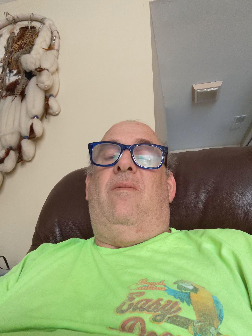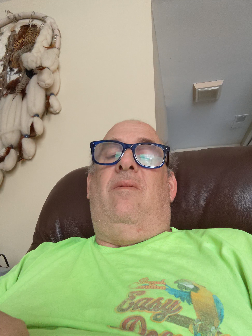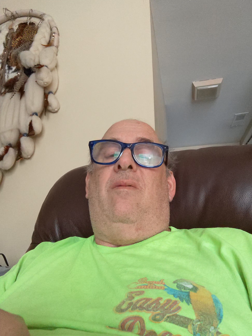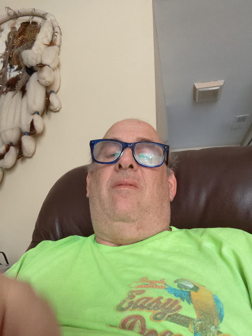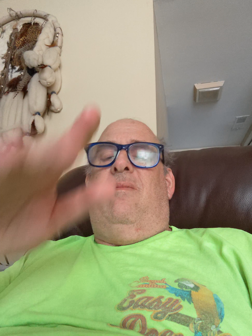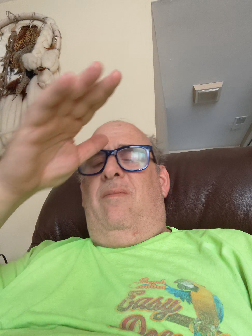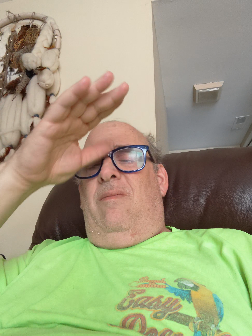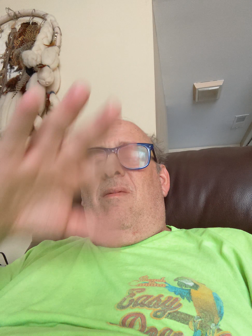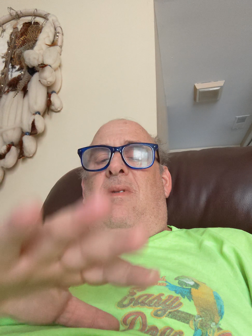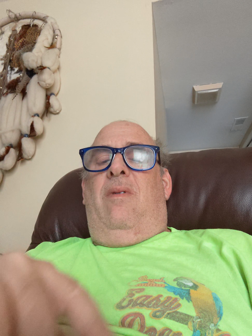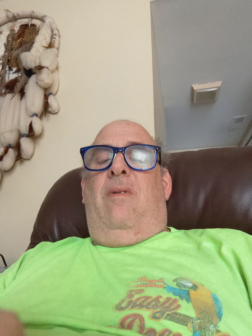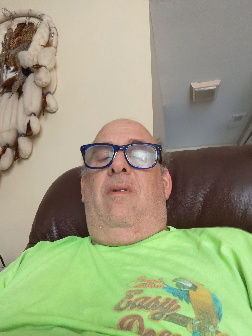man